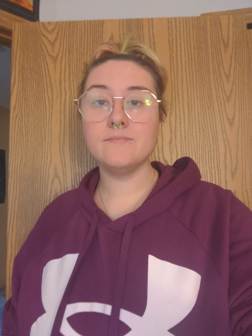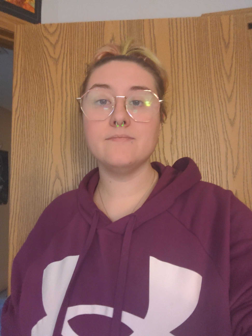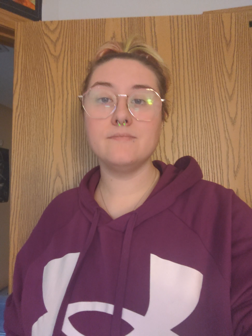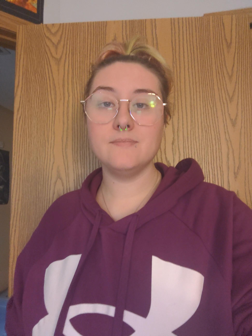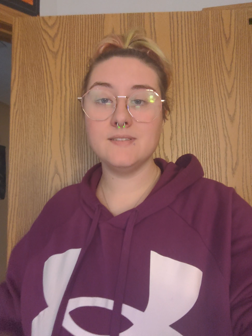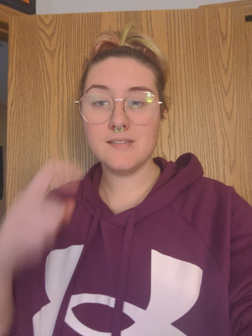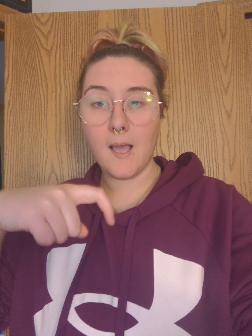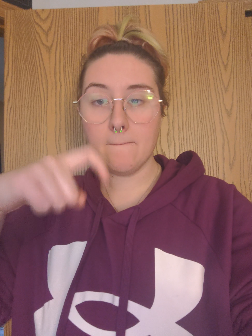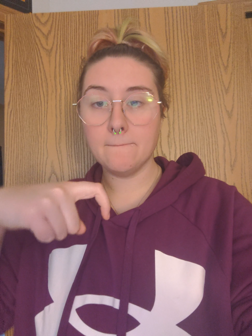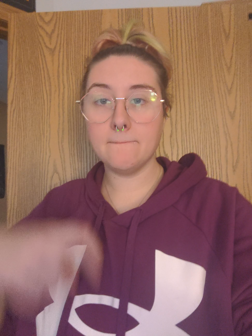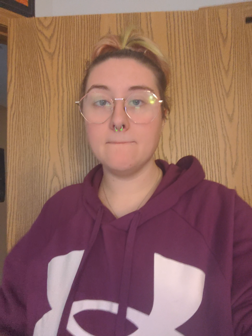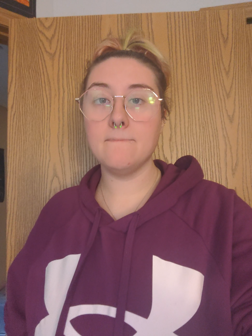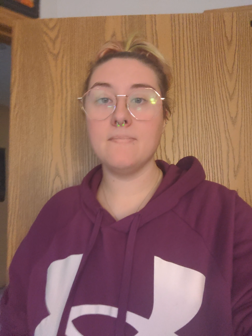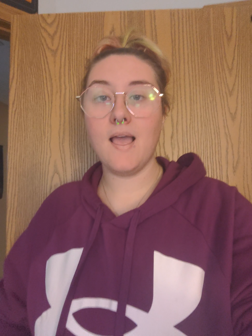time